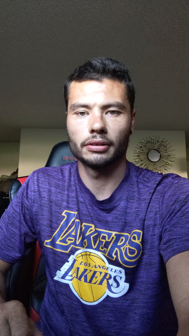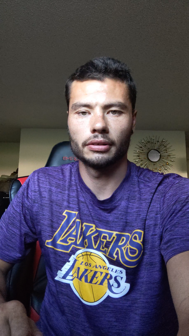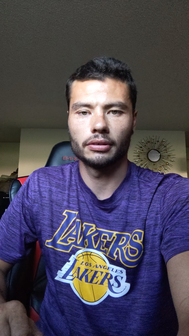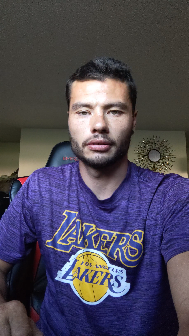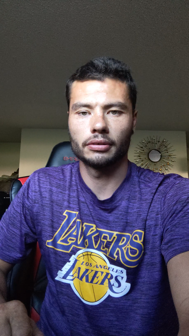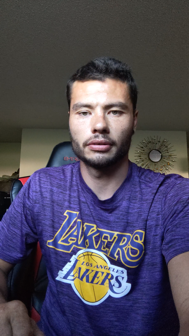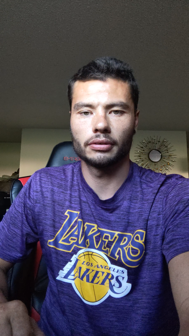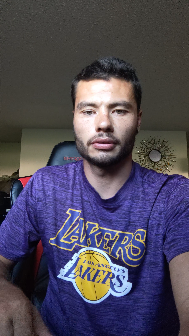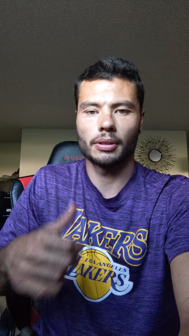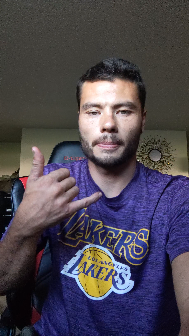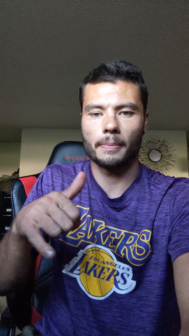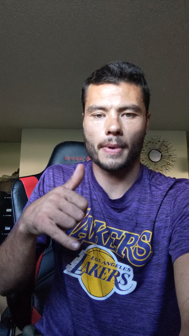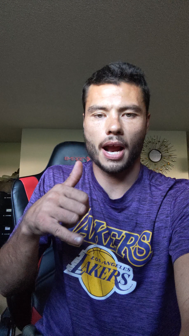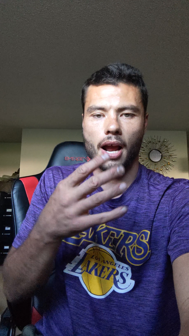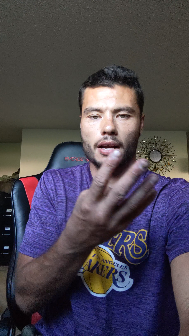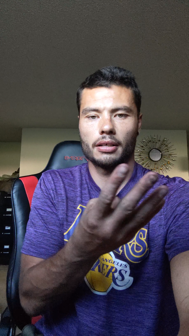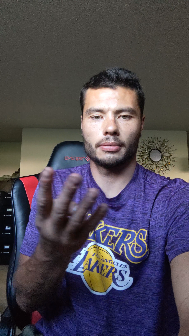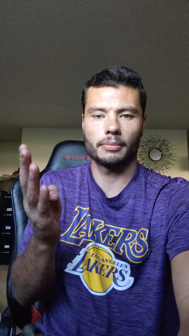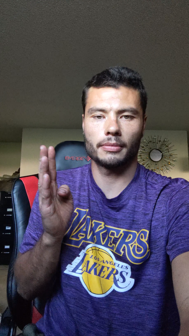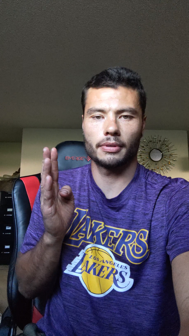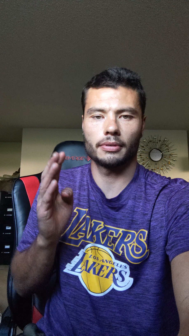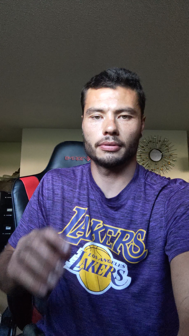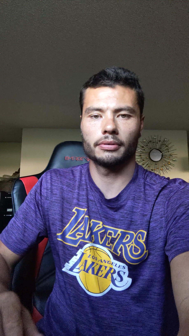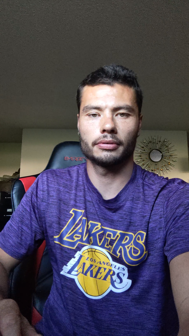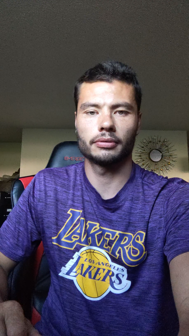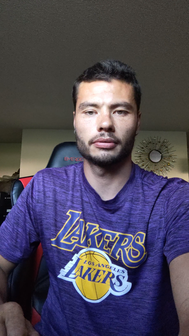playpen